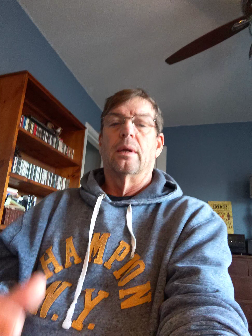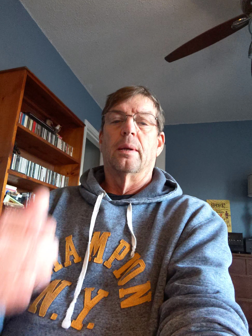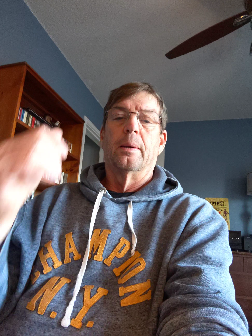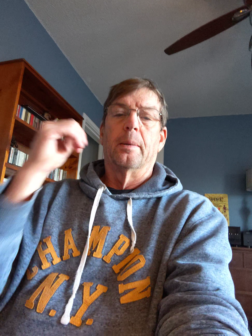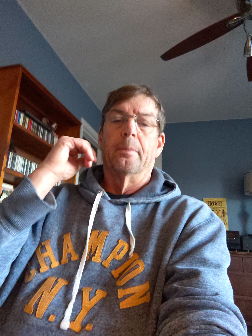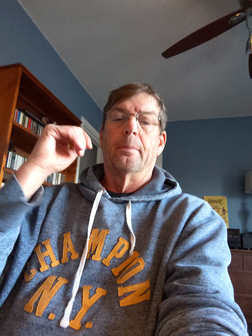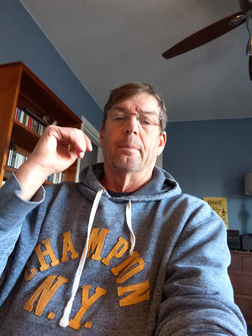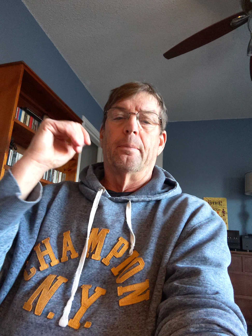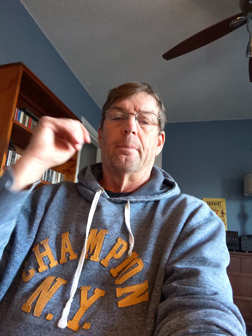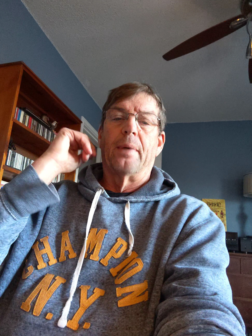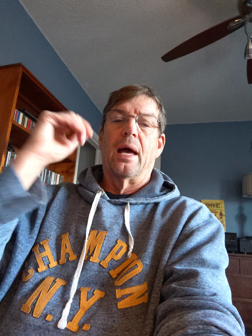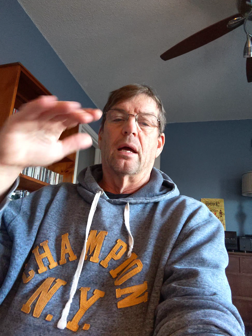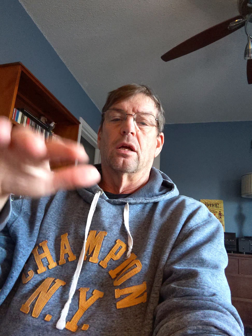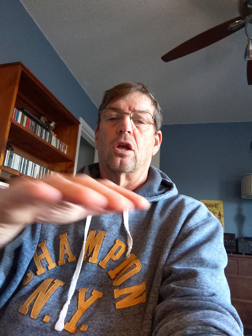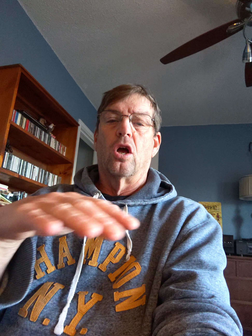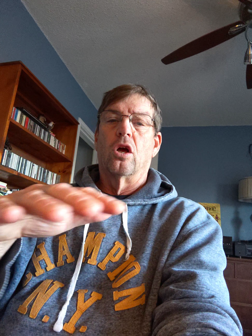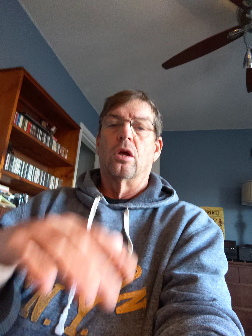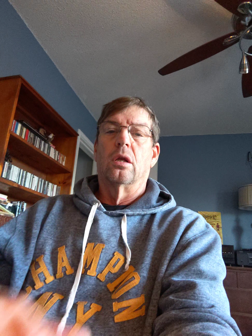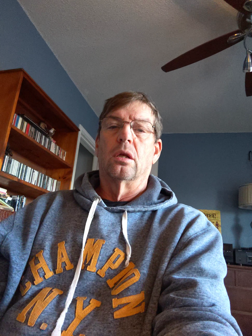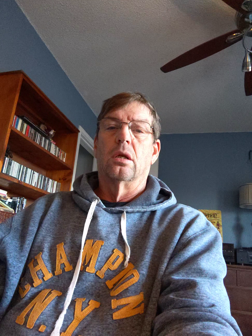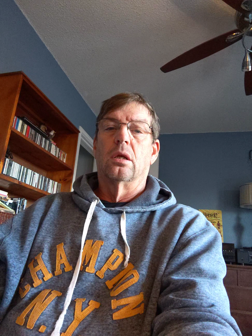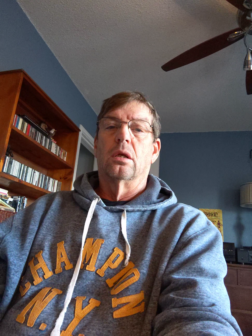backyard